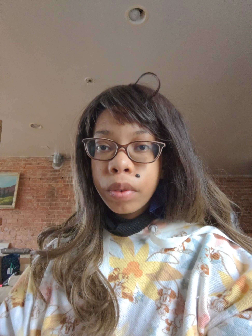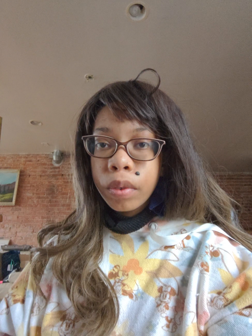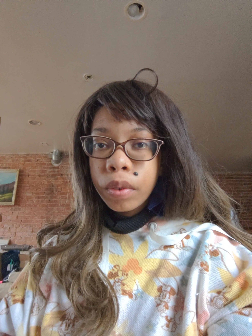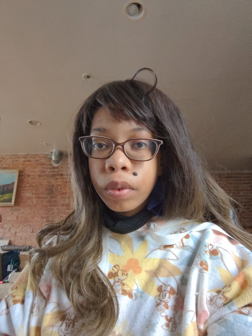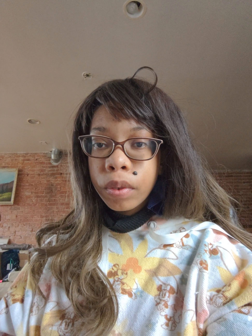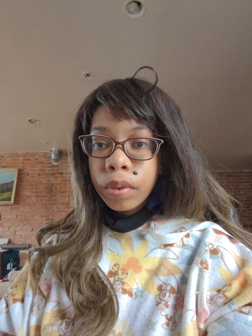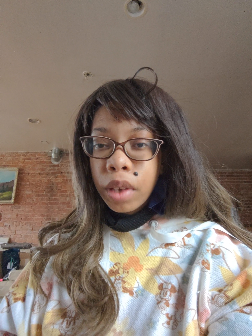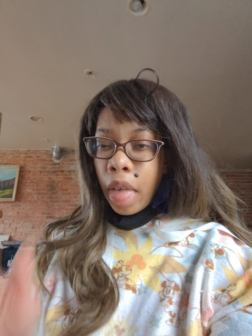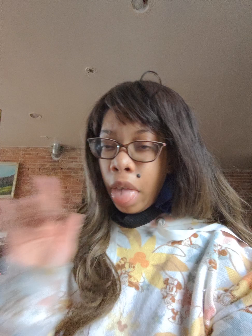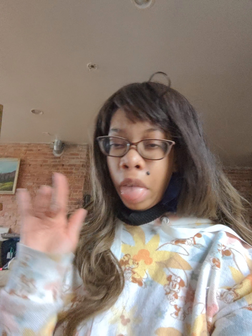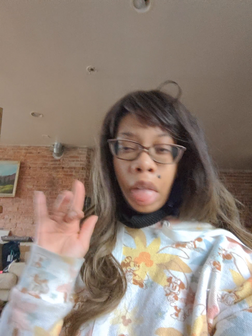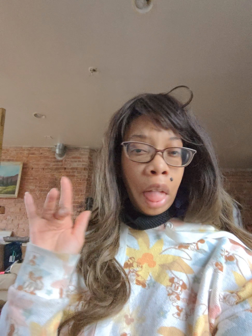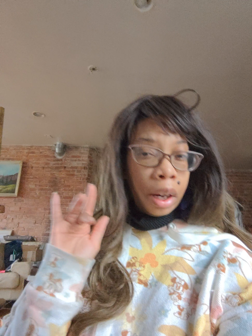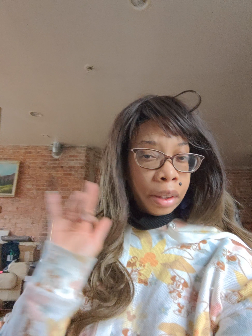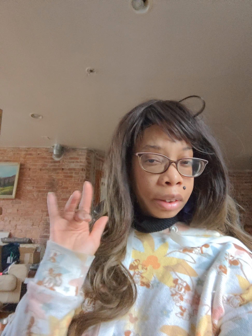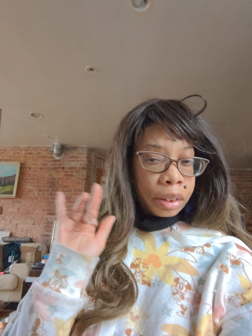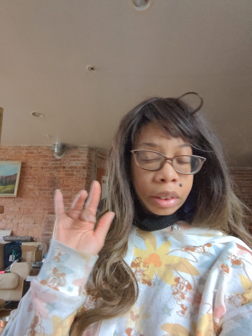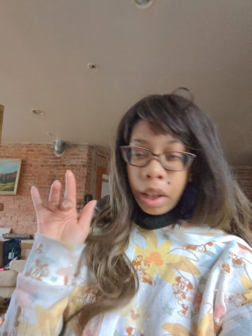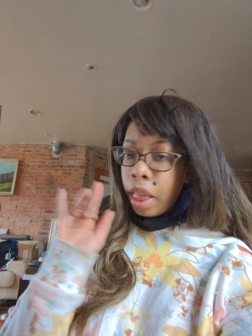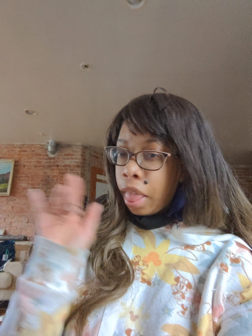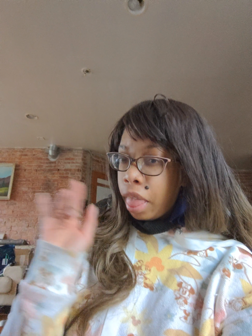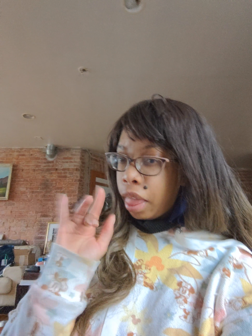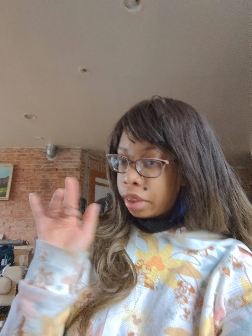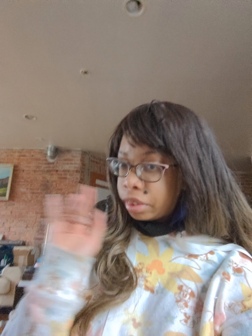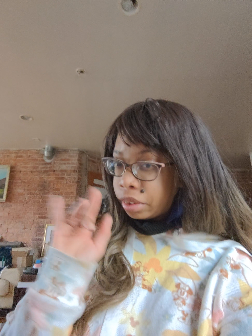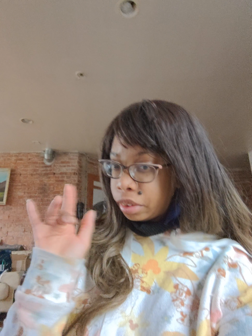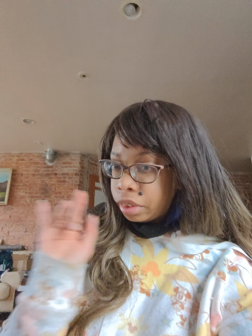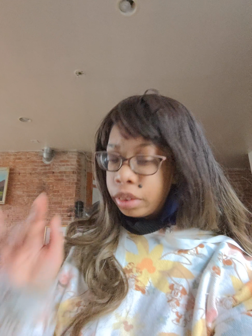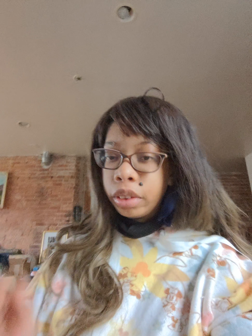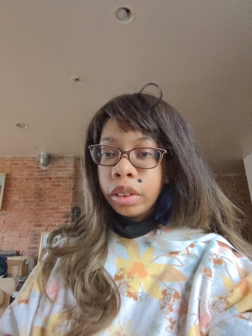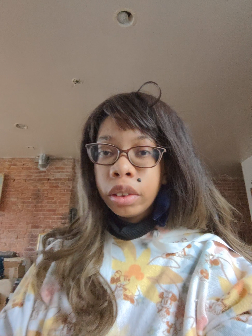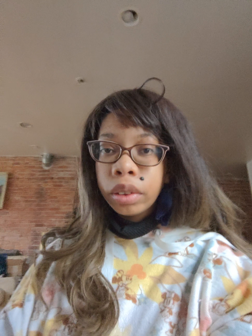yucky